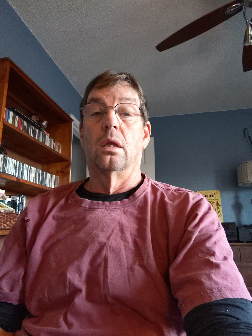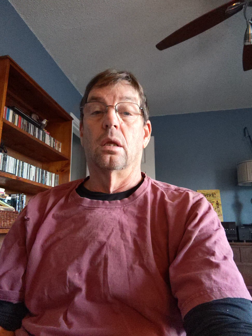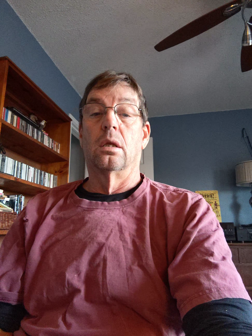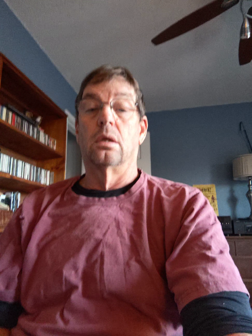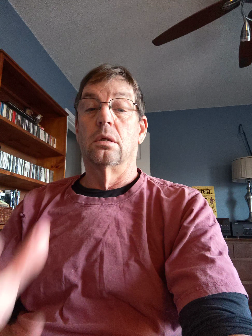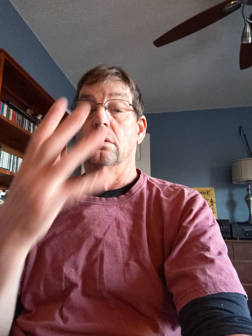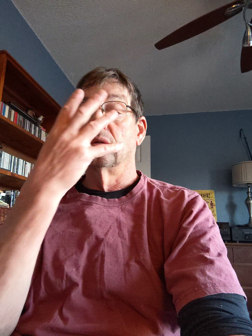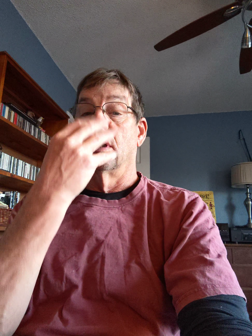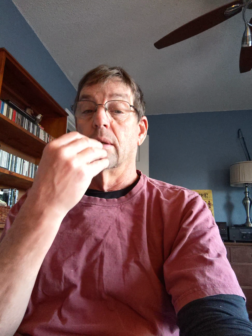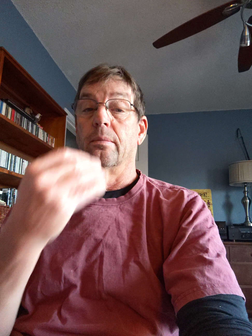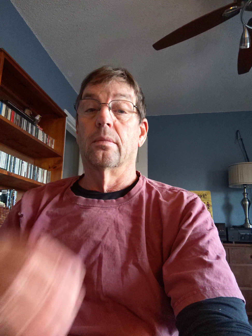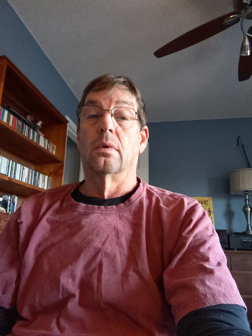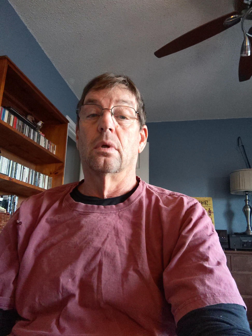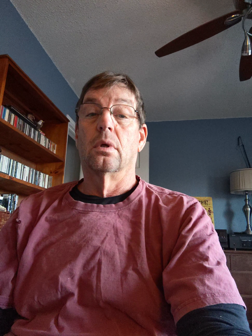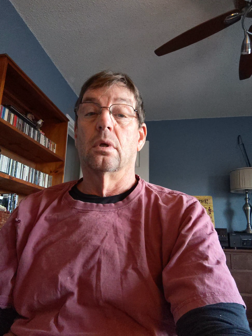sleep